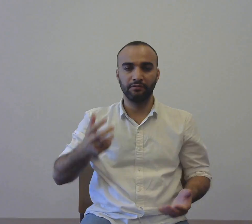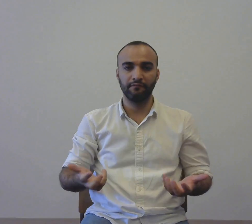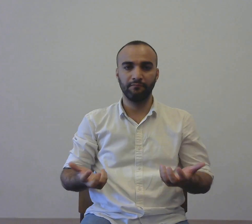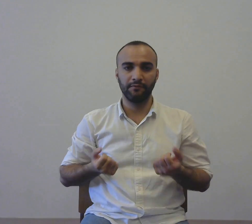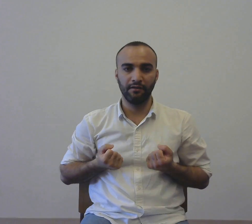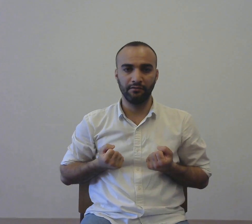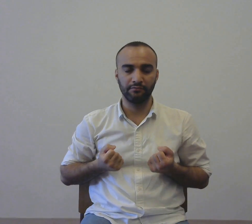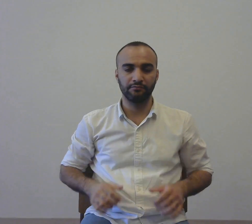almışam